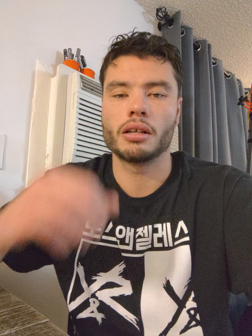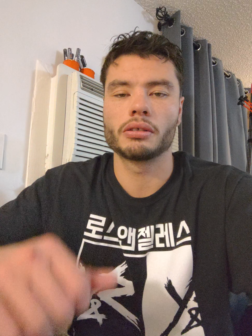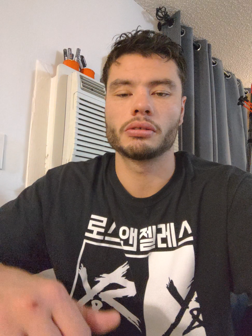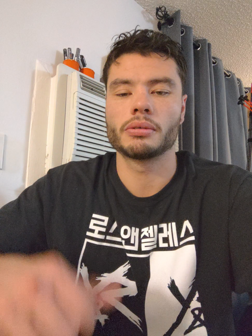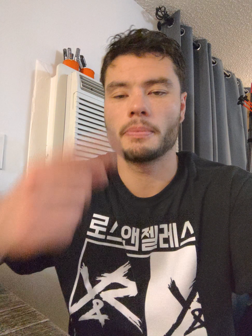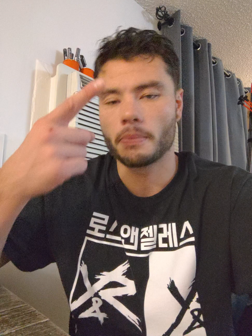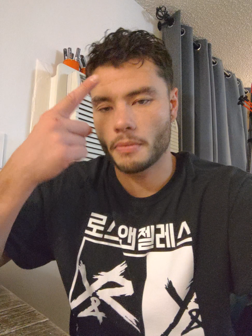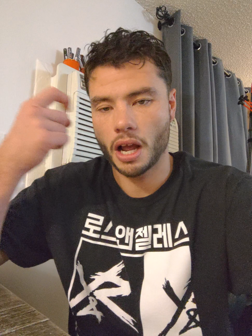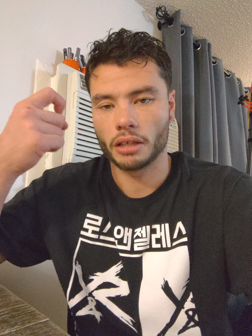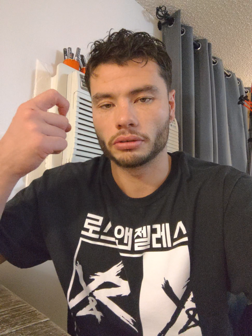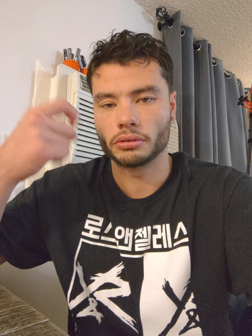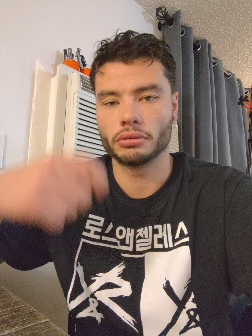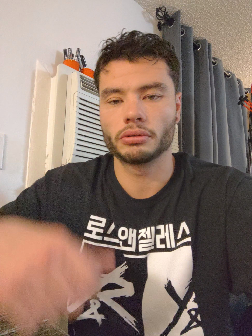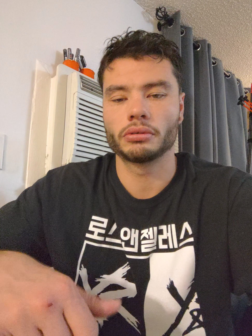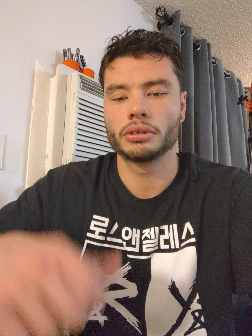because